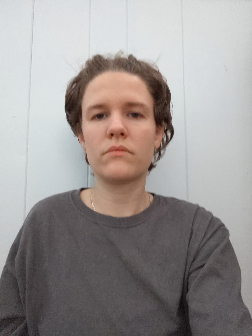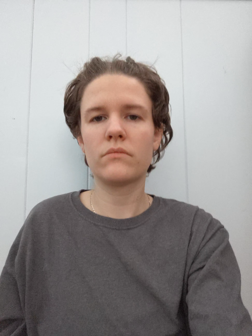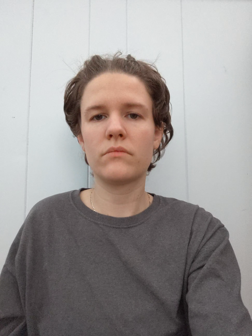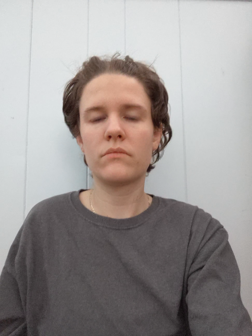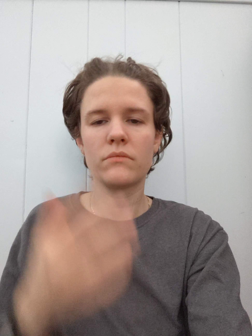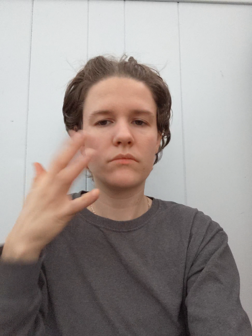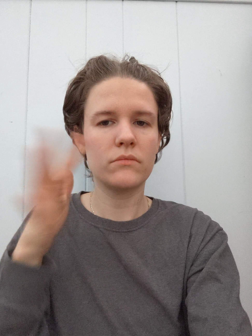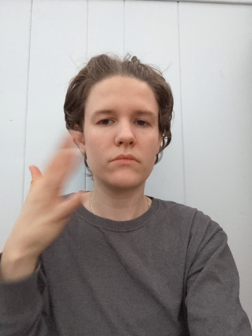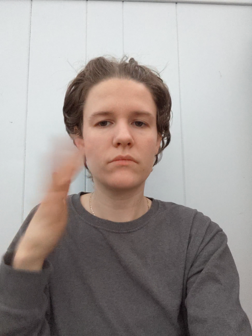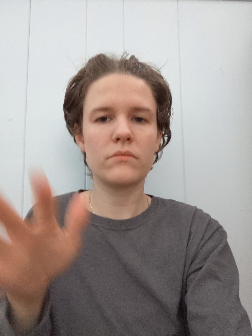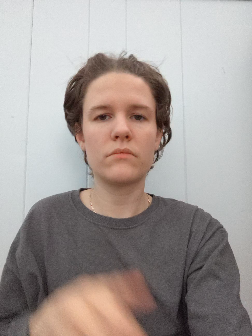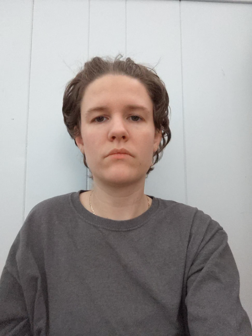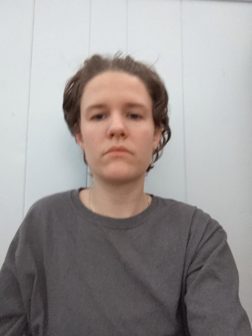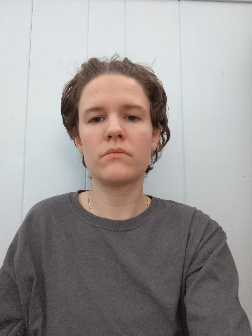noisy